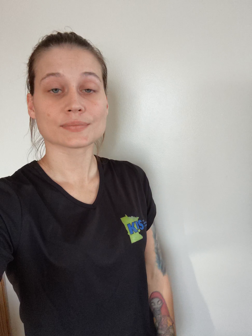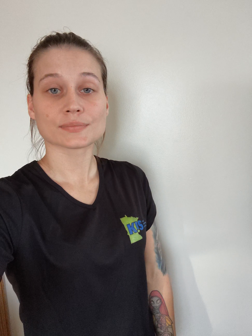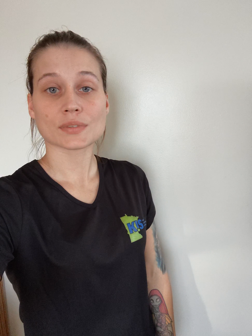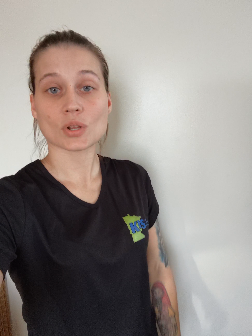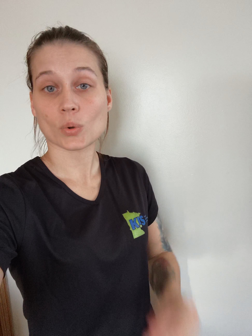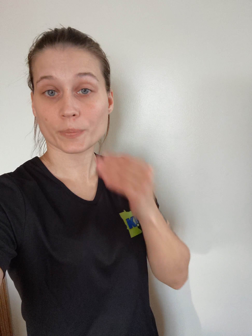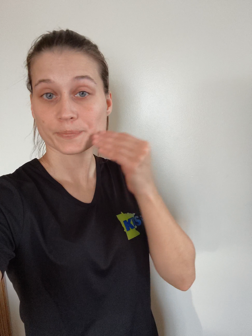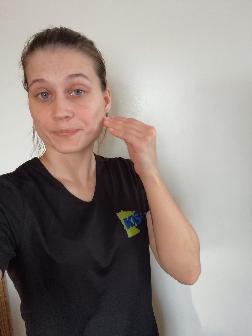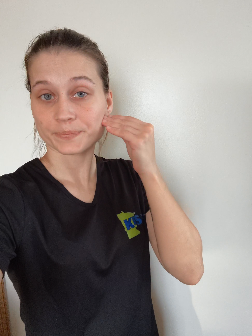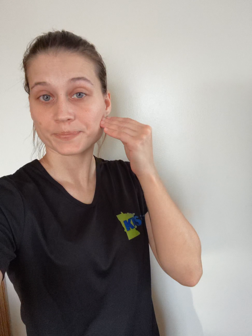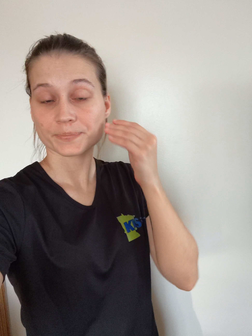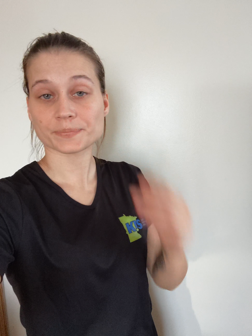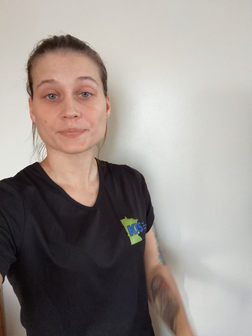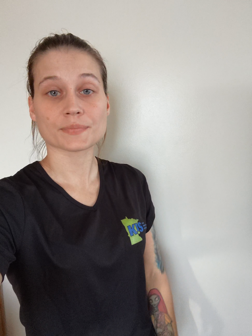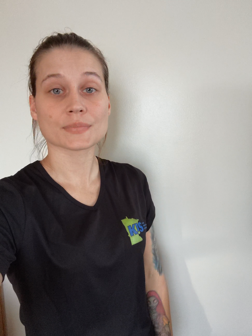home